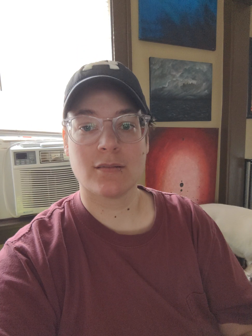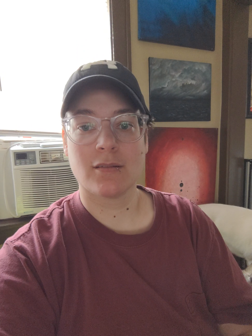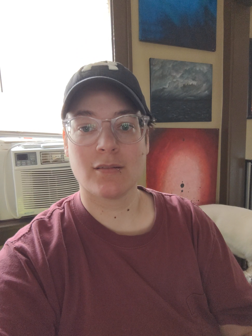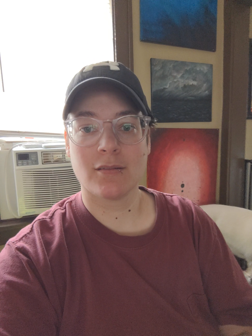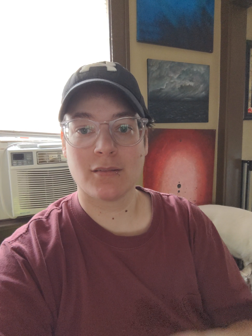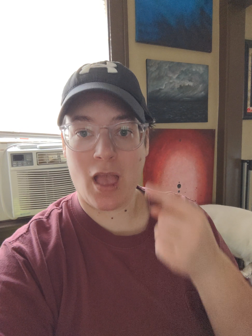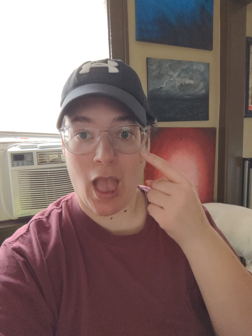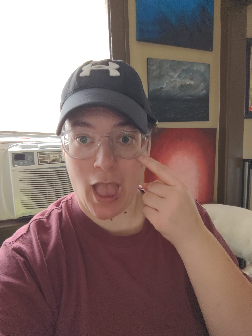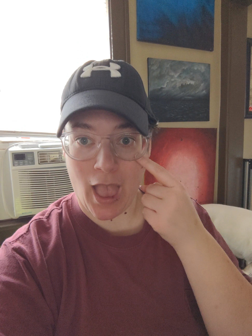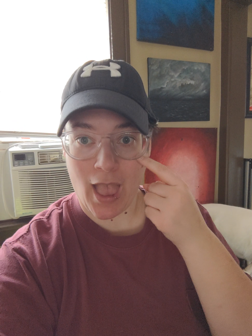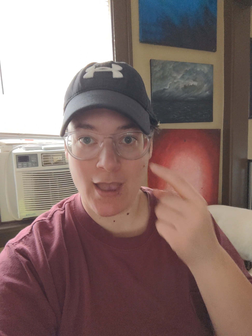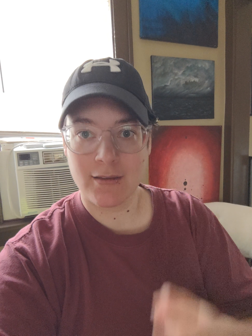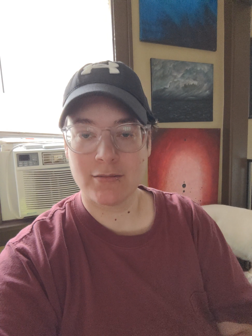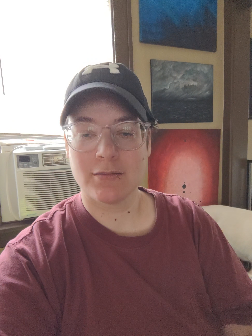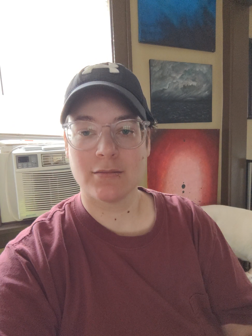eye